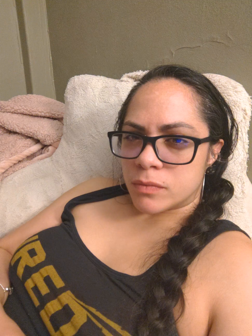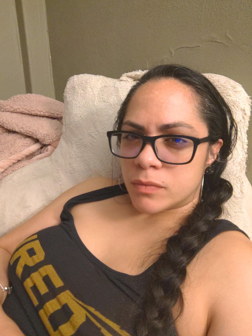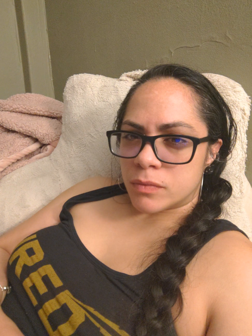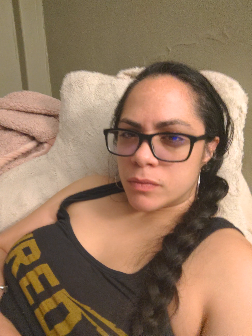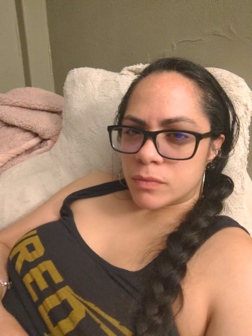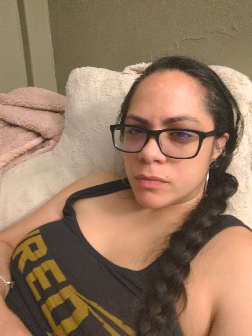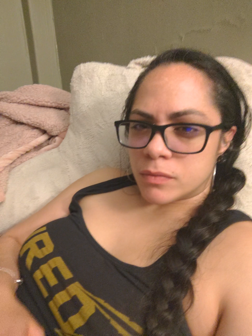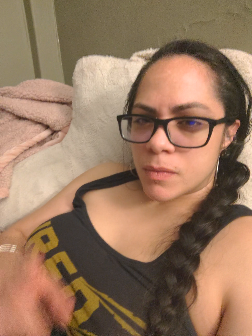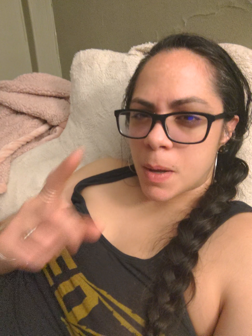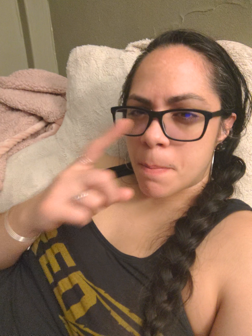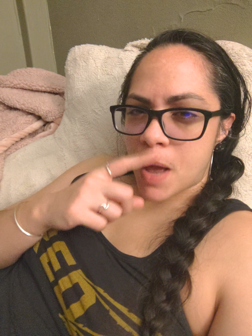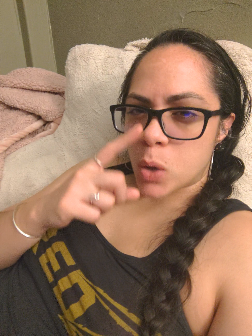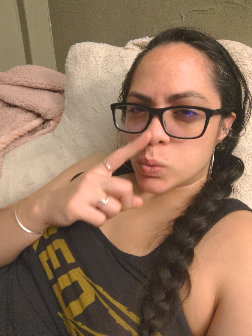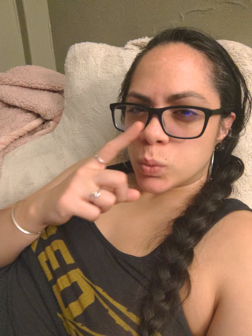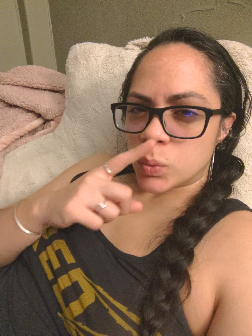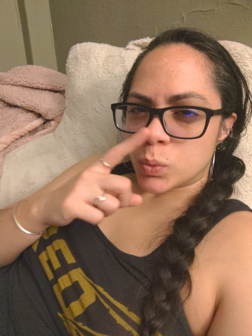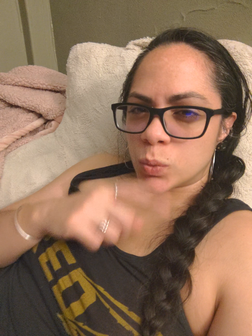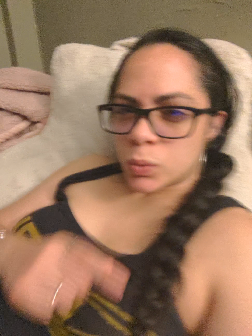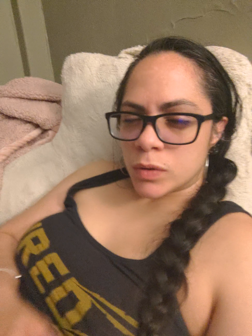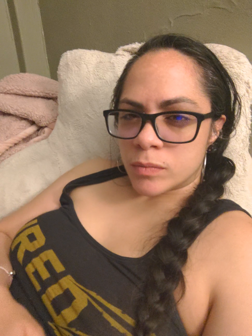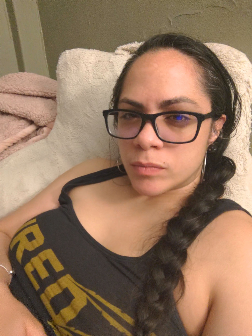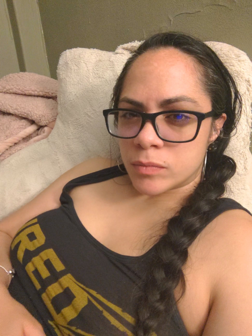mouse